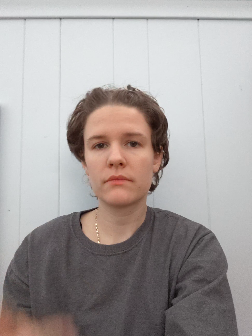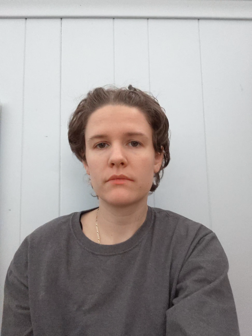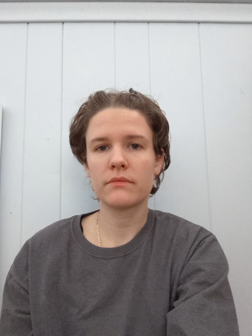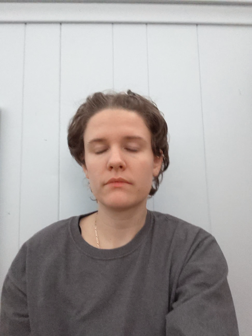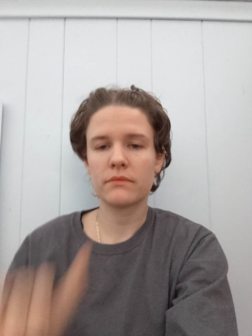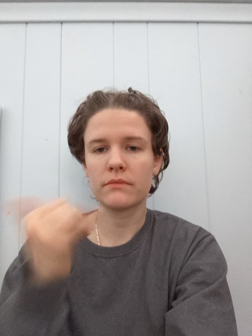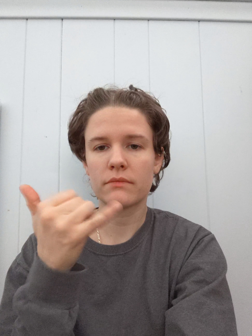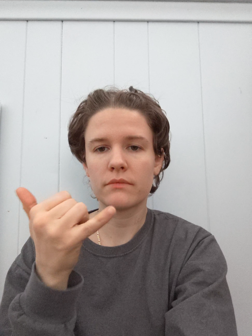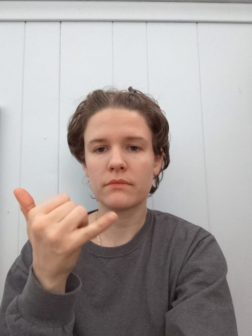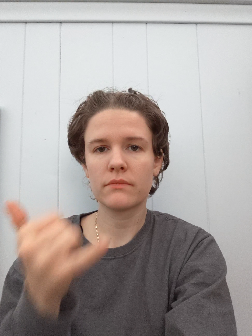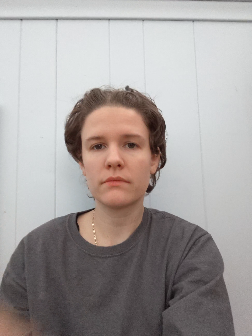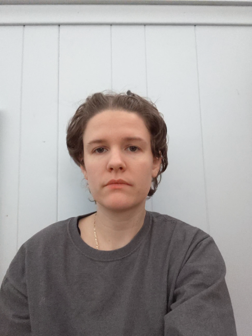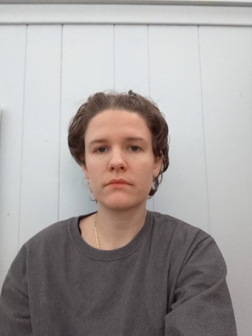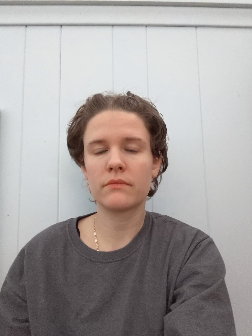yellow